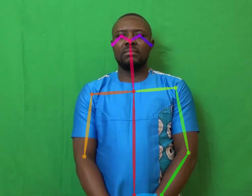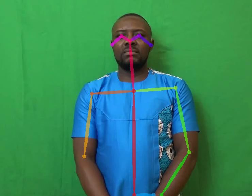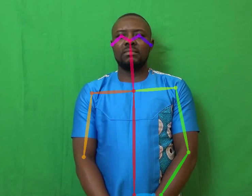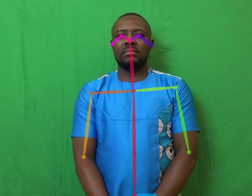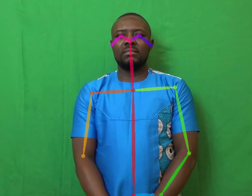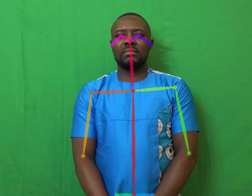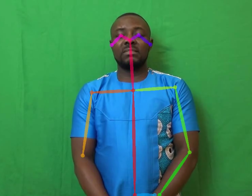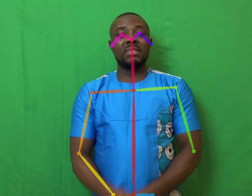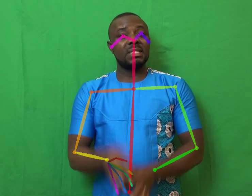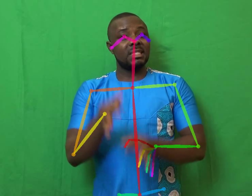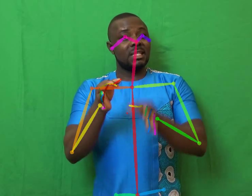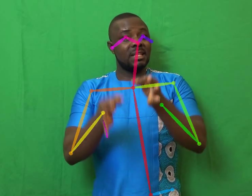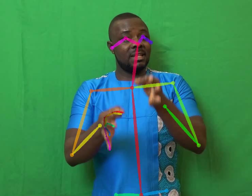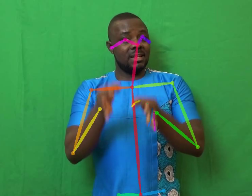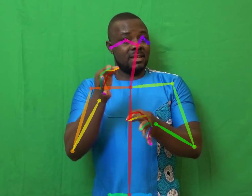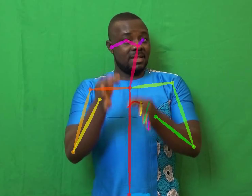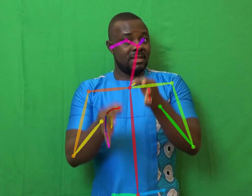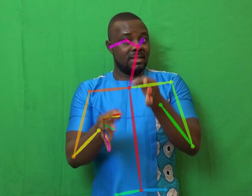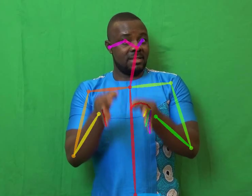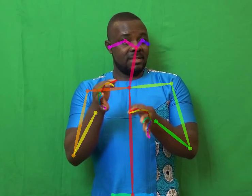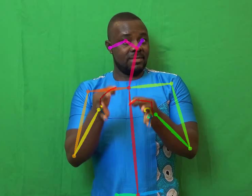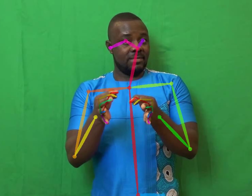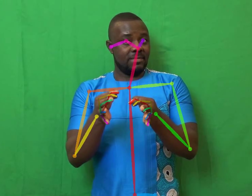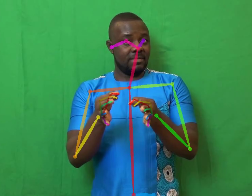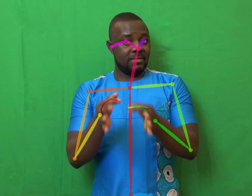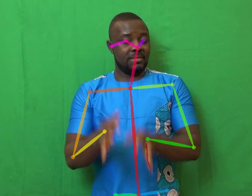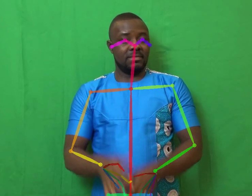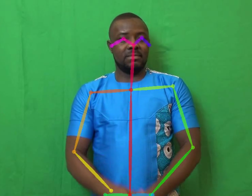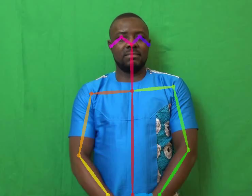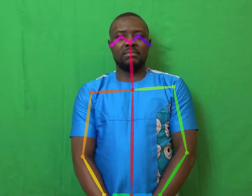if